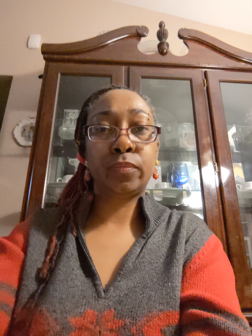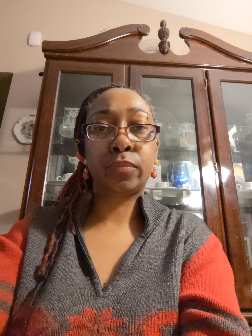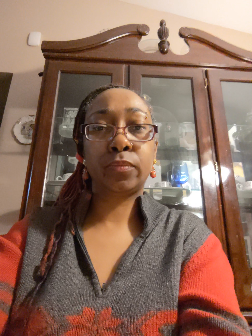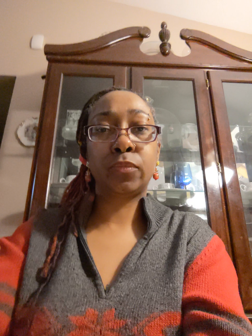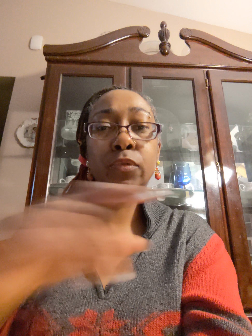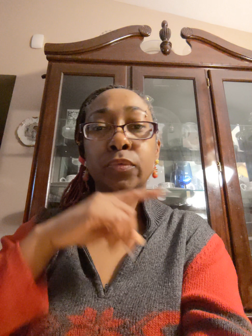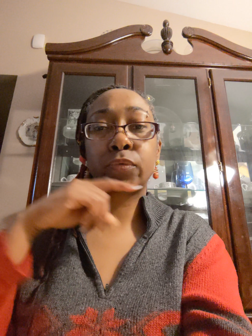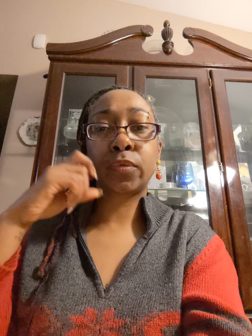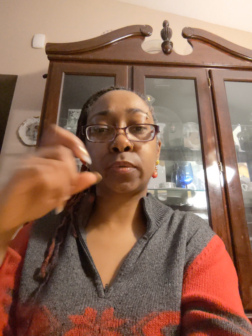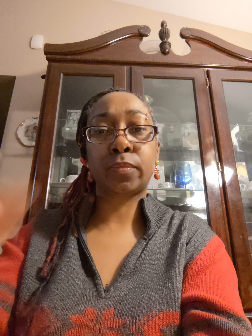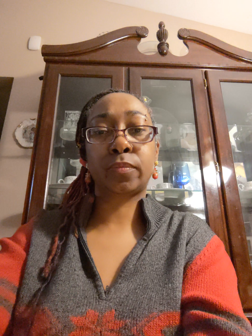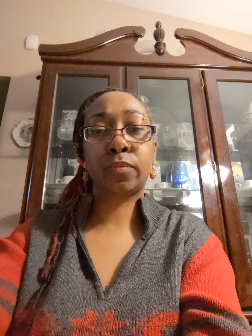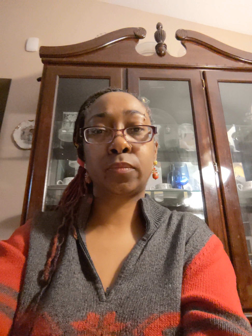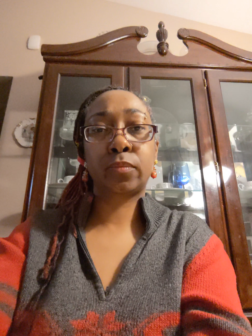dry